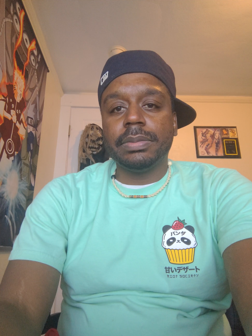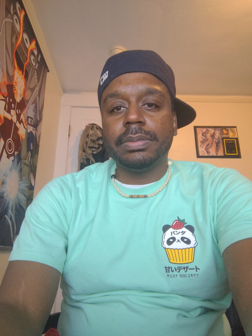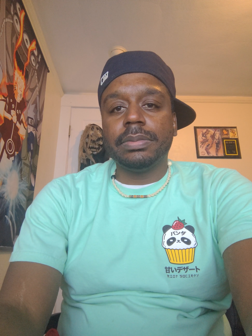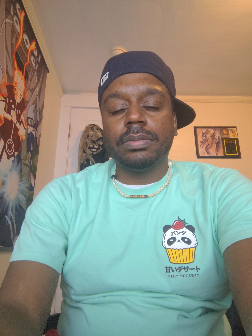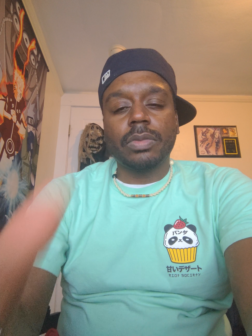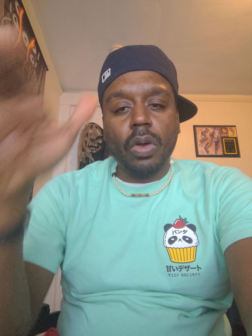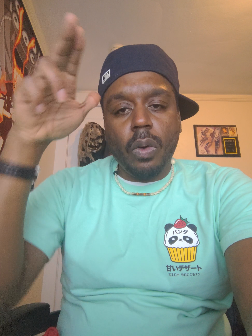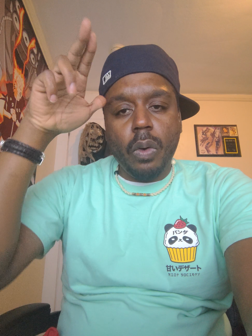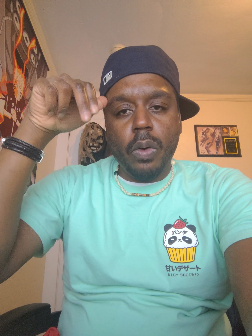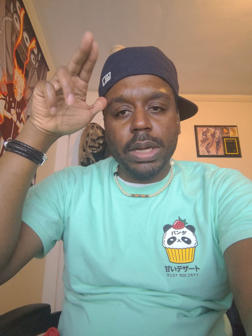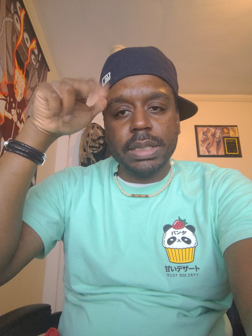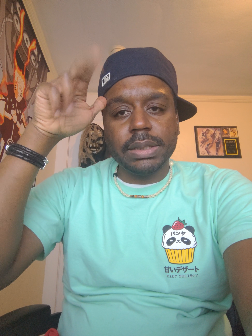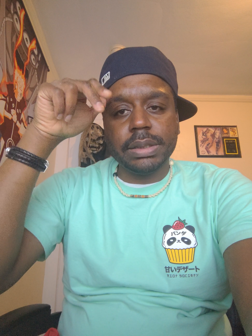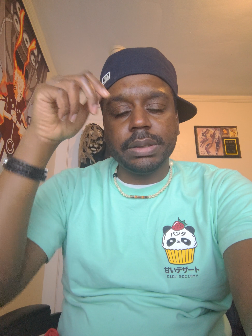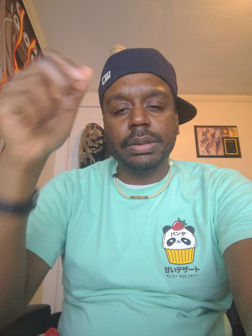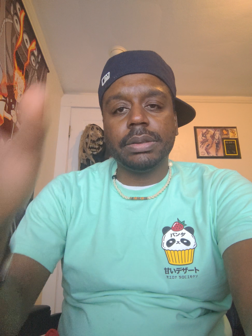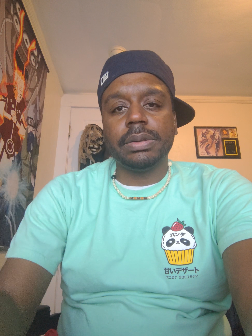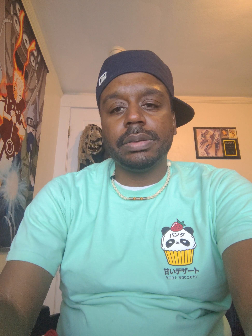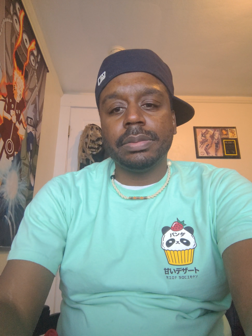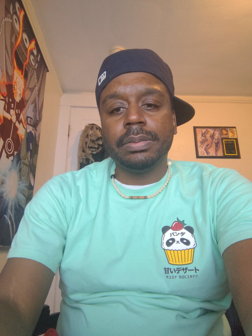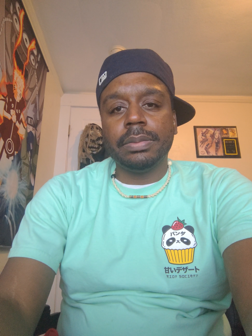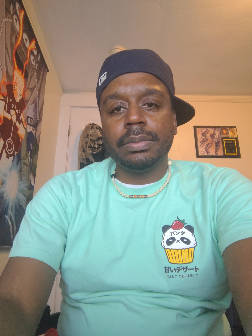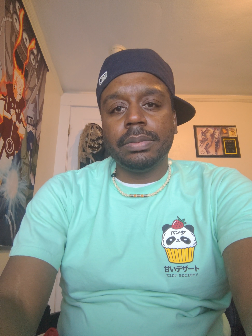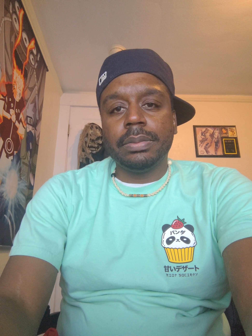horse